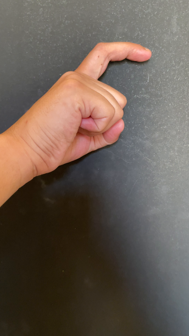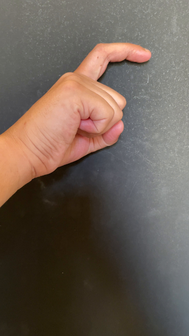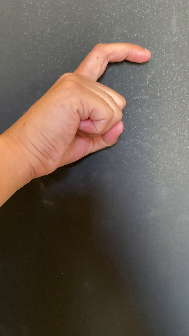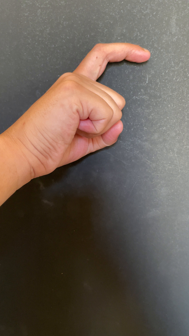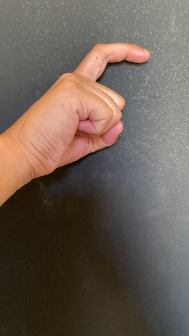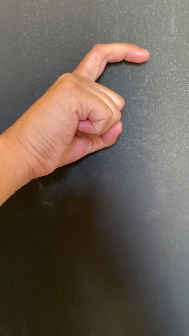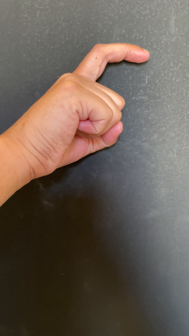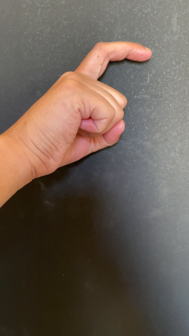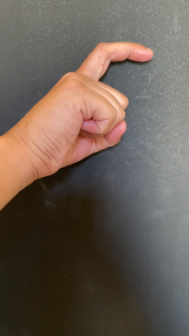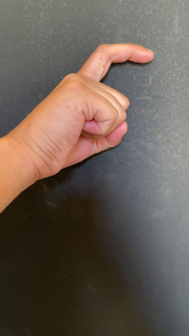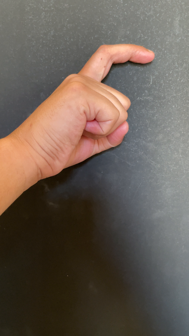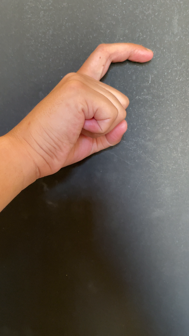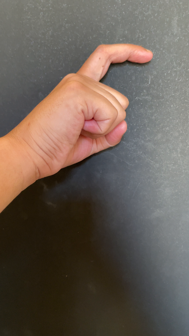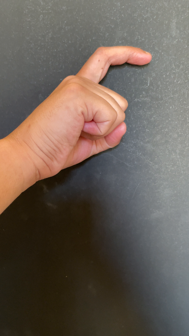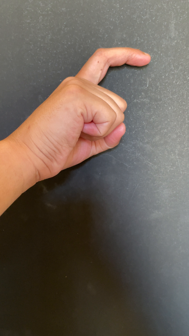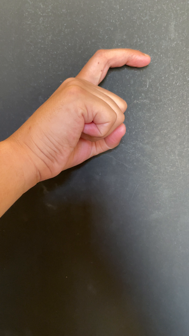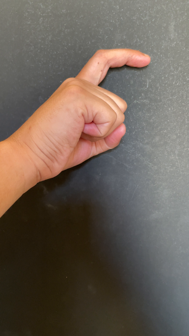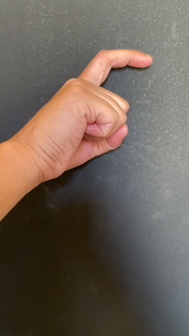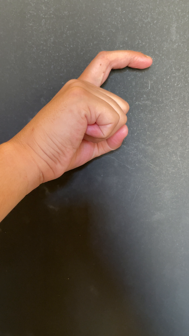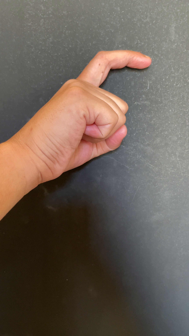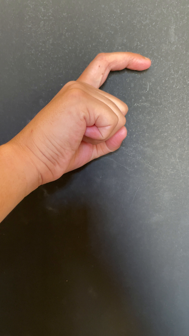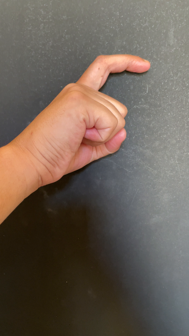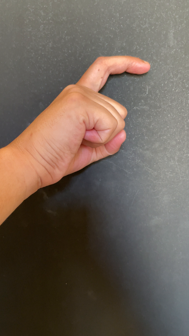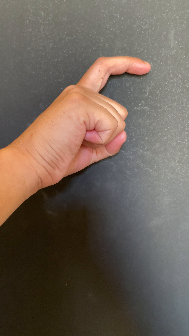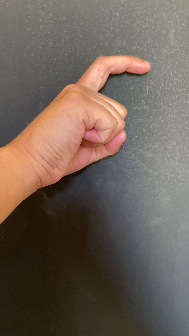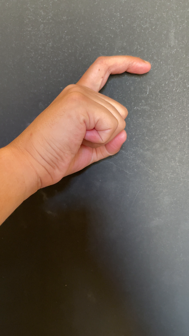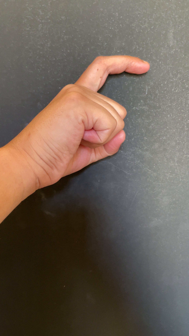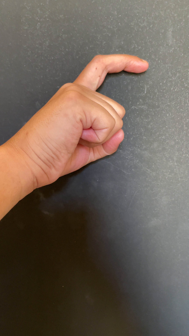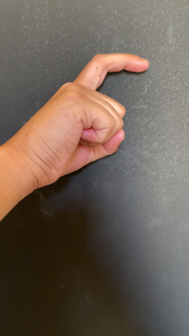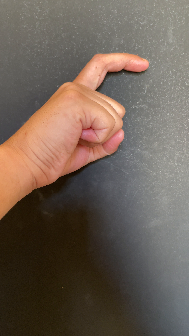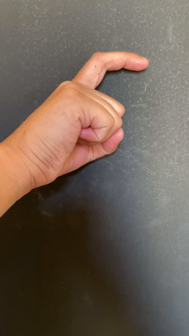ग